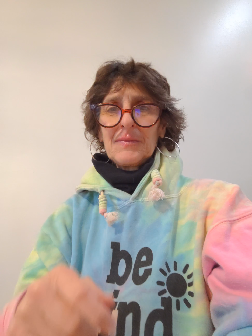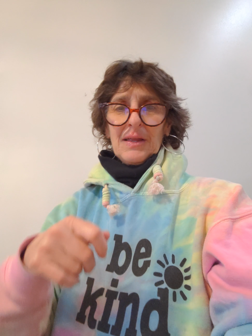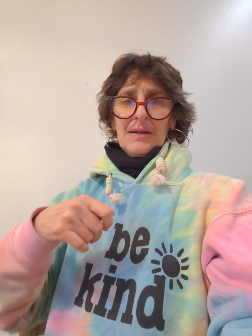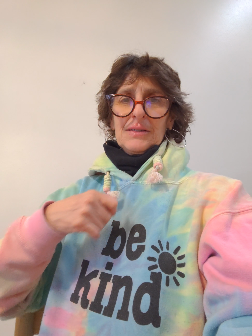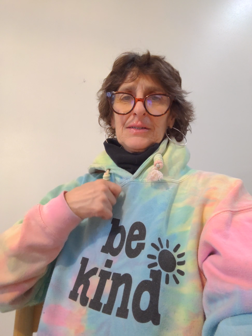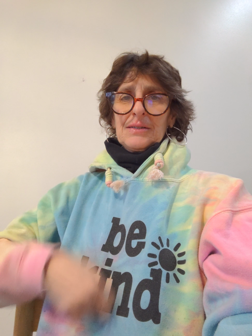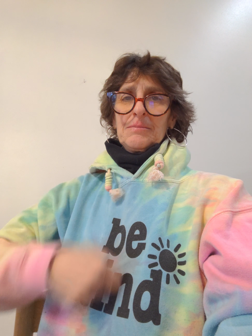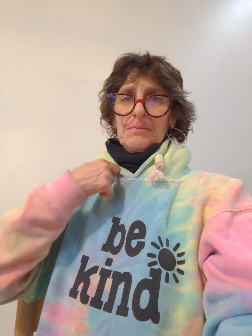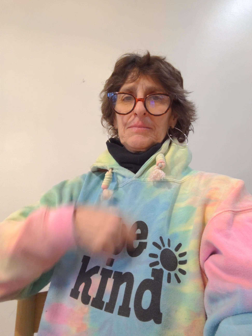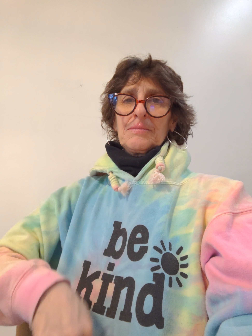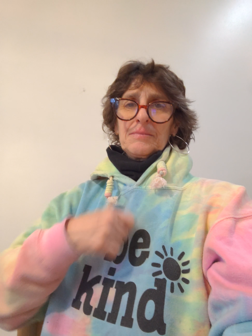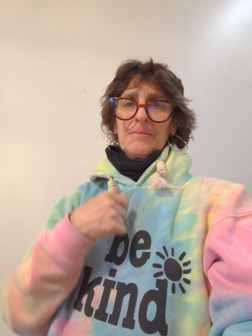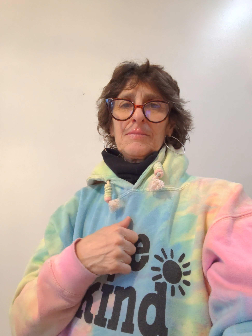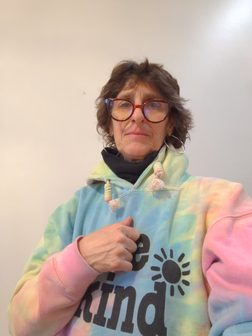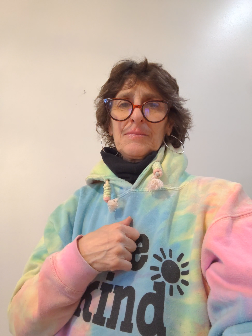zipper